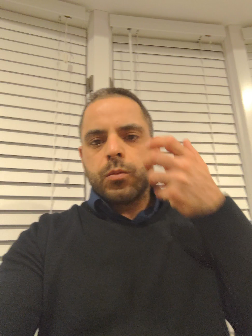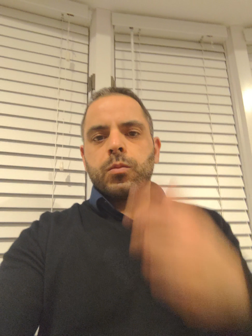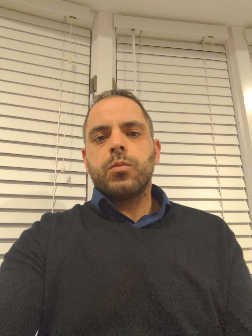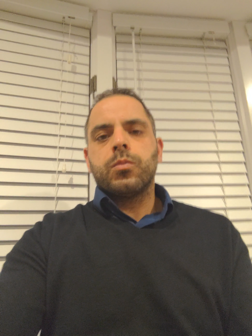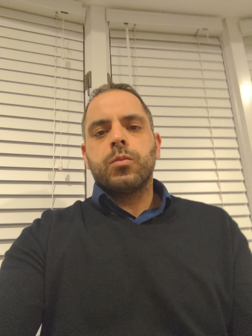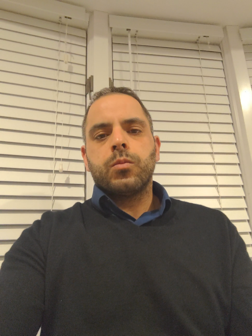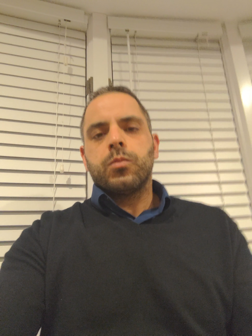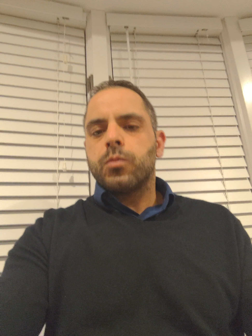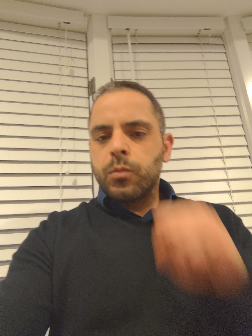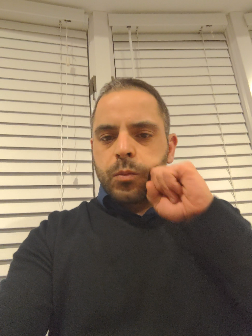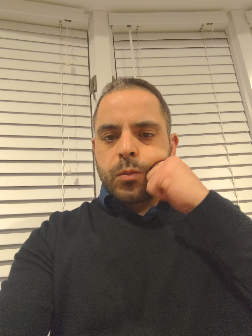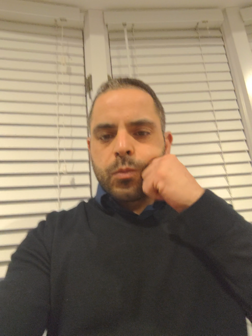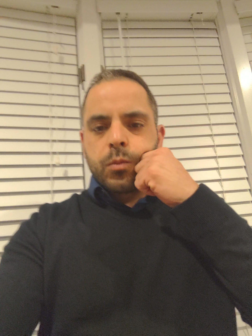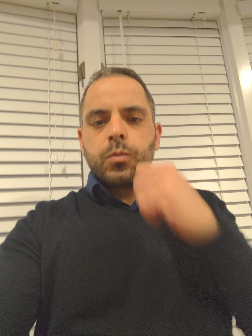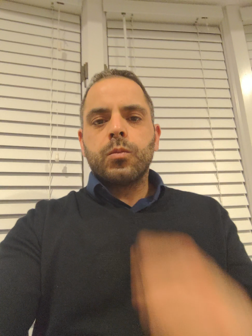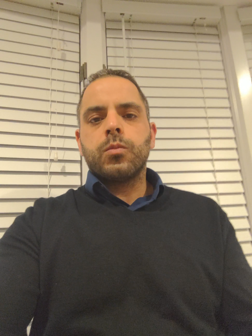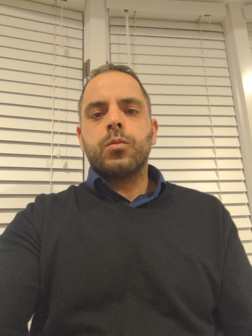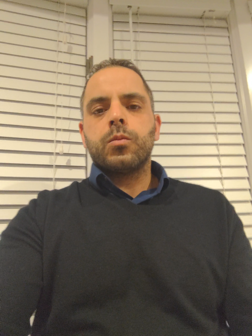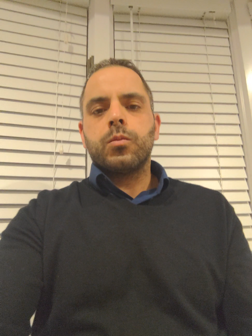apple